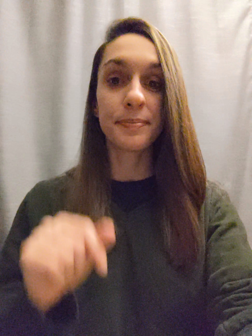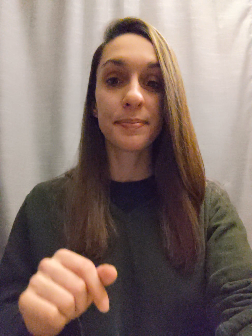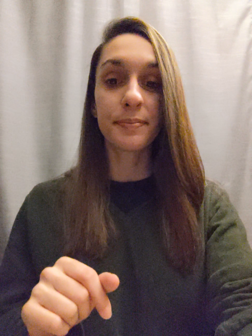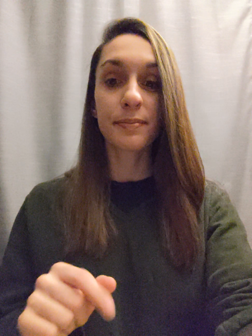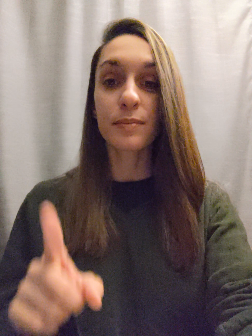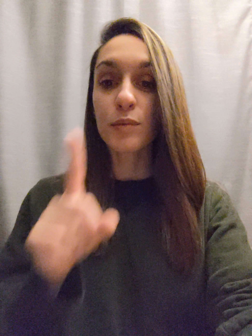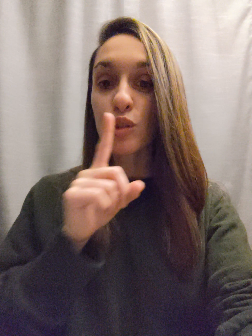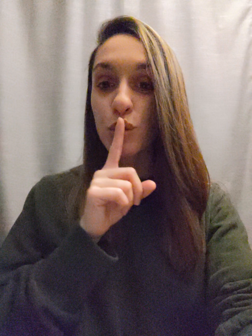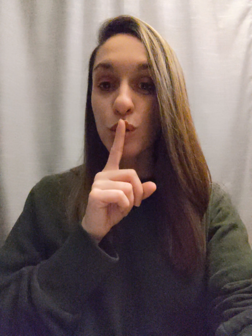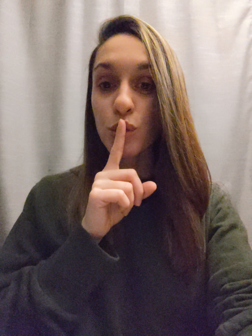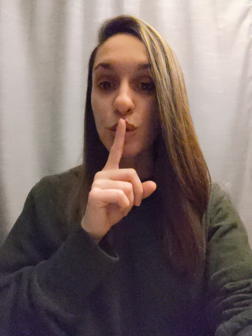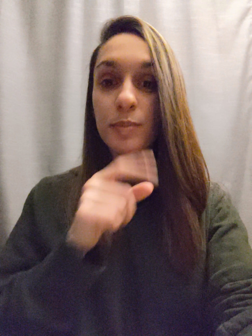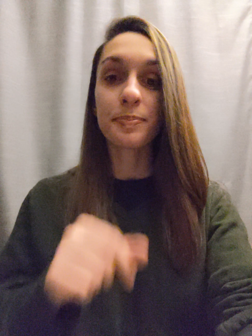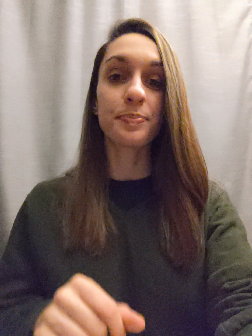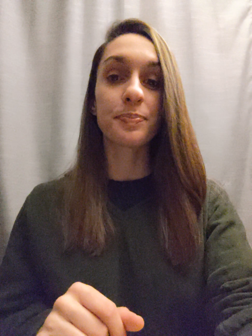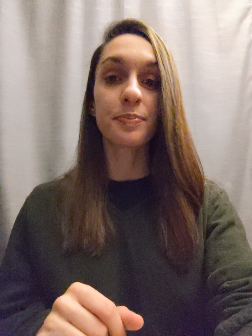shhh